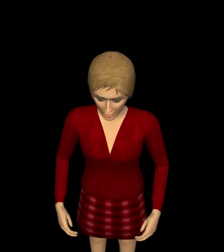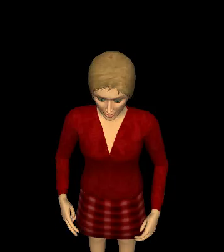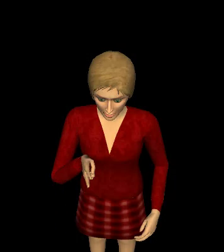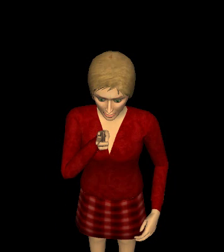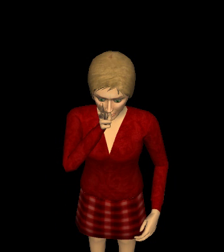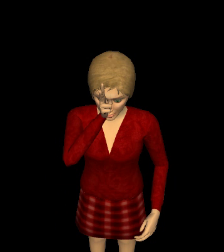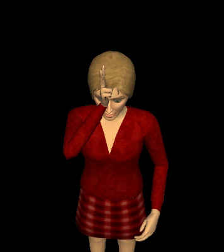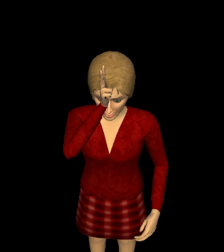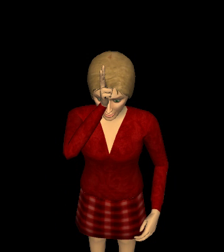غبي